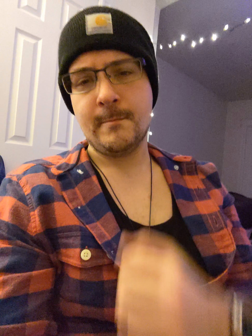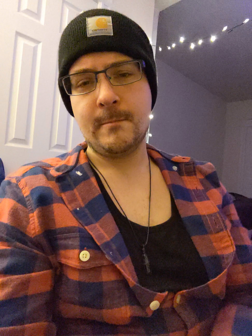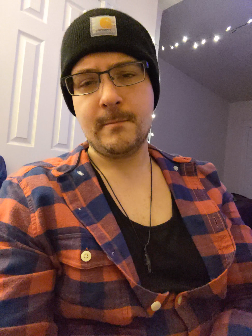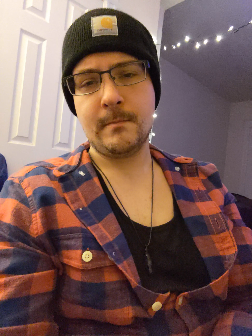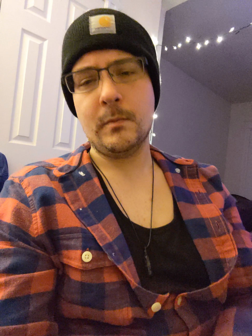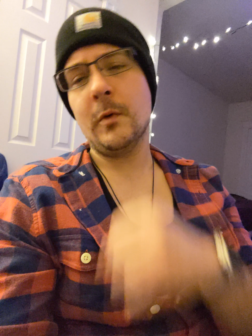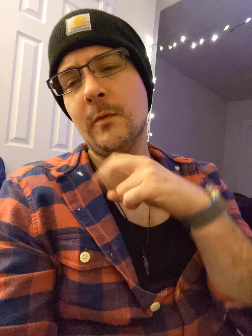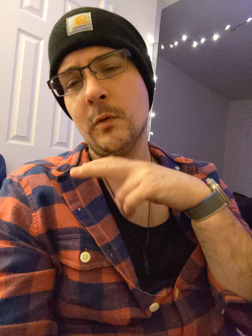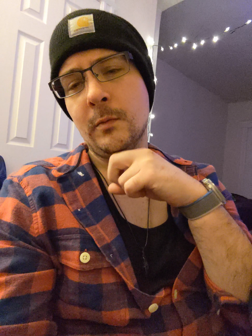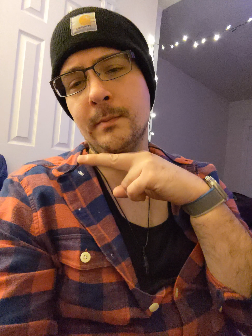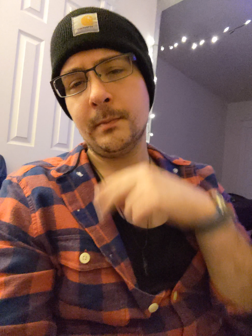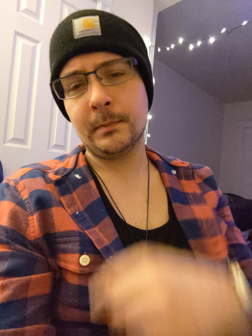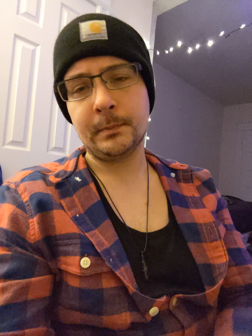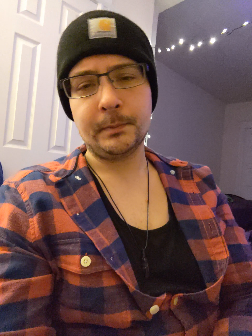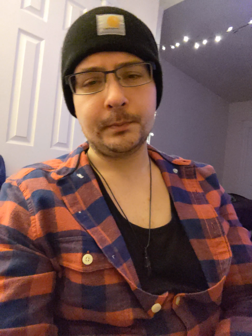frog